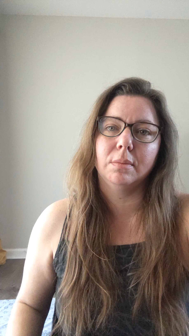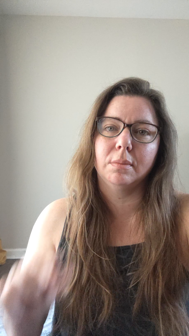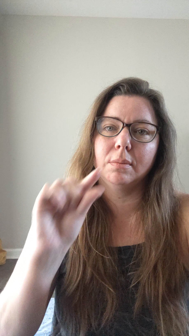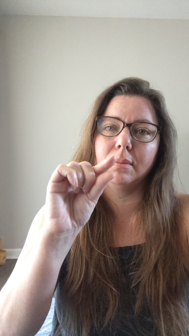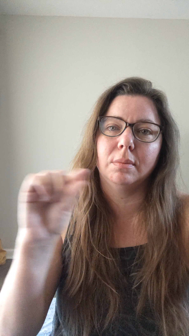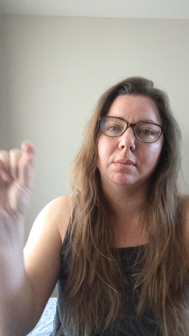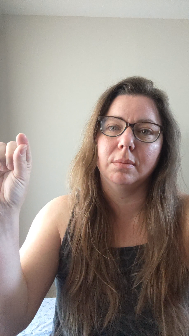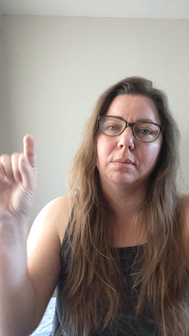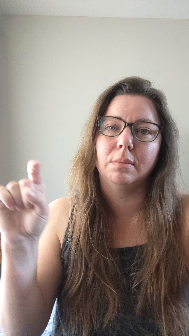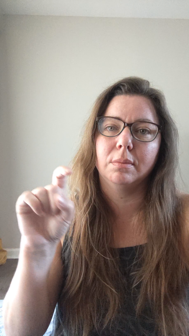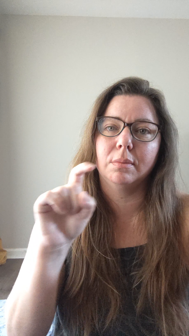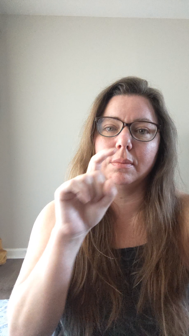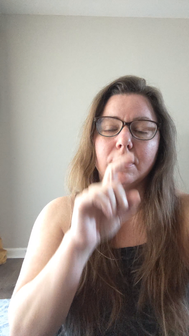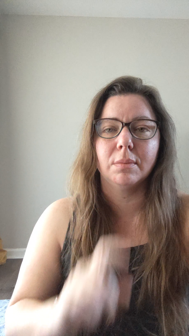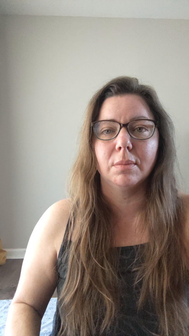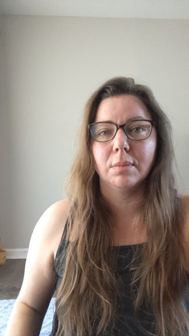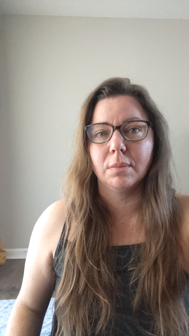peas